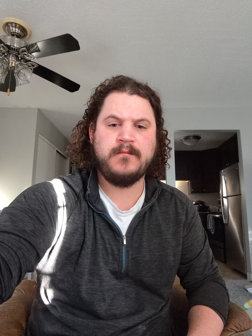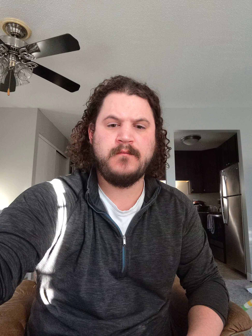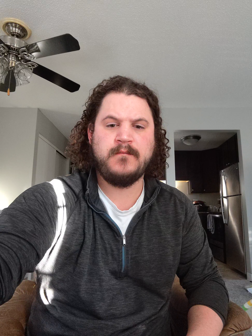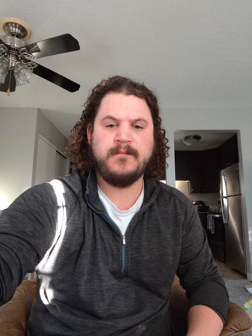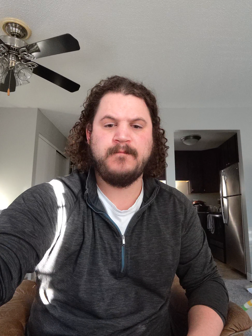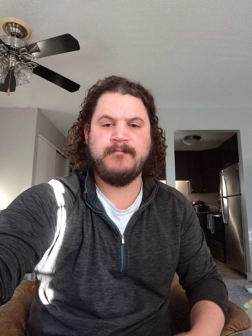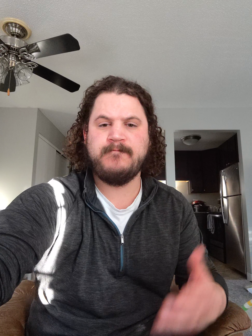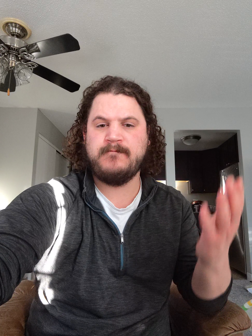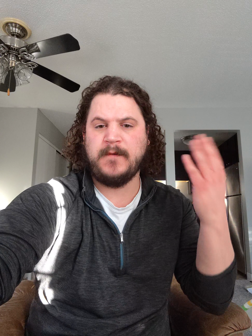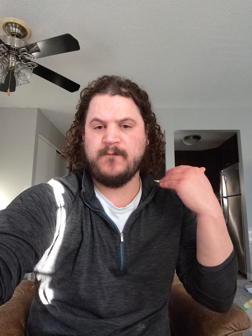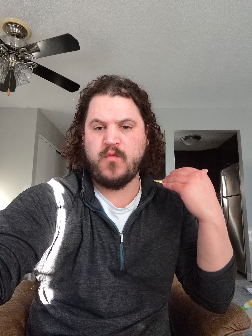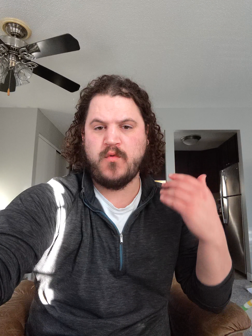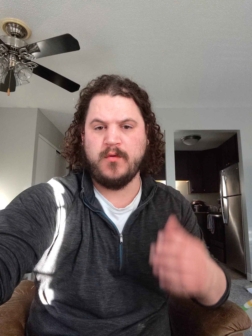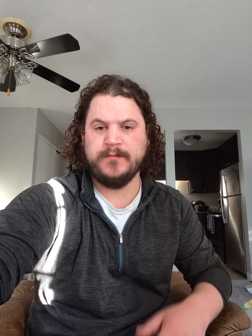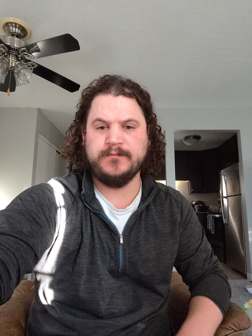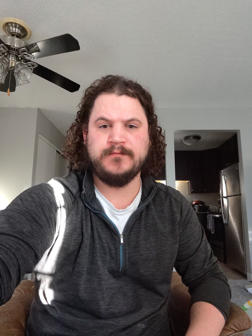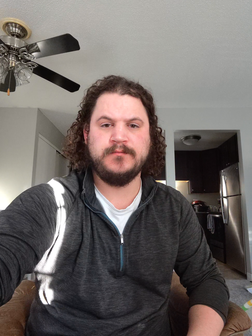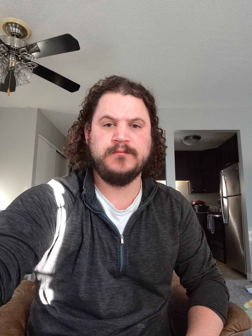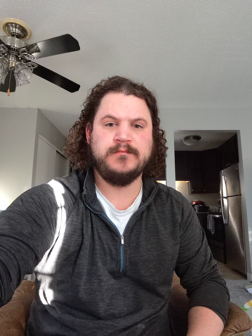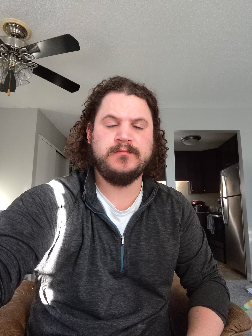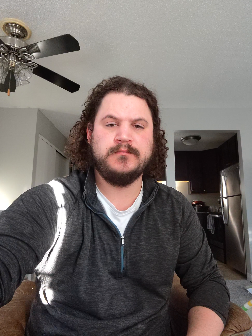before